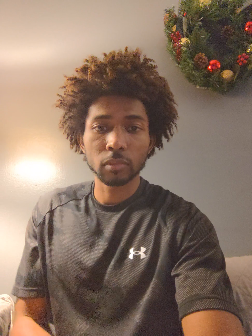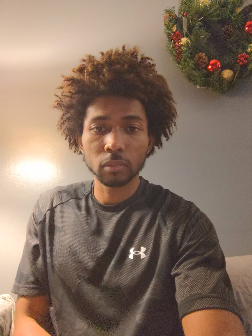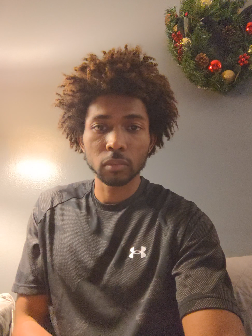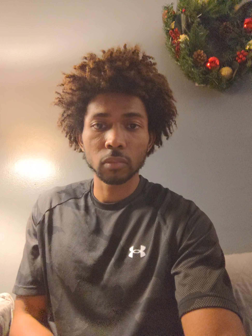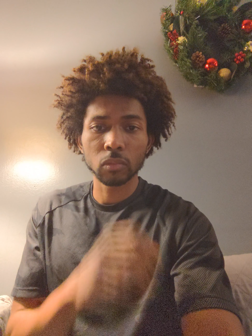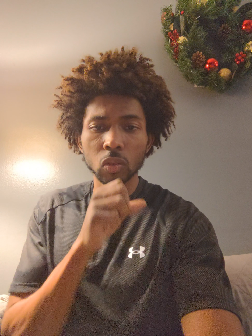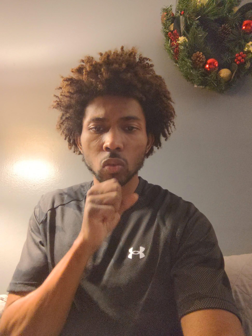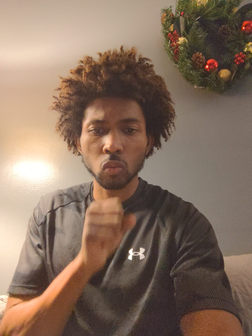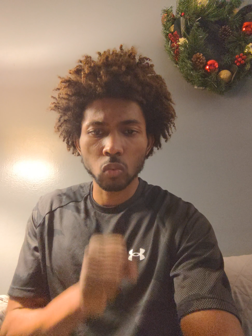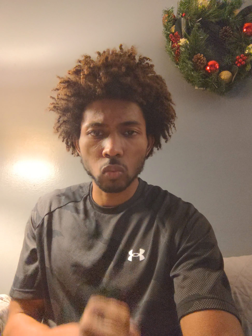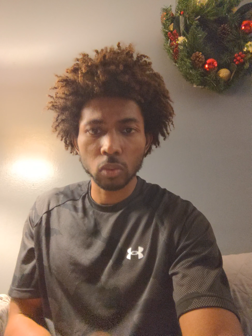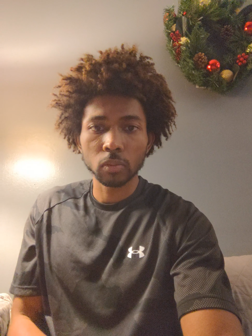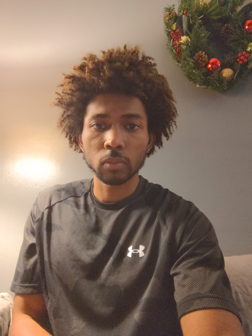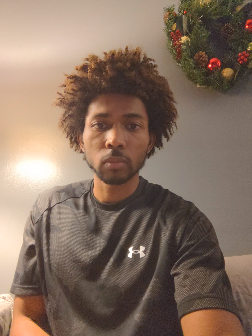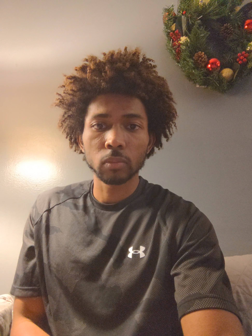old